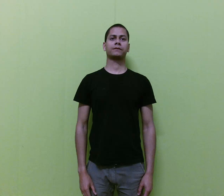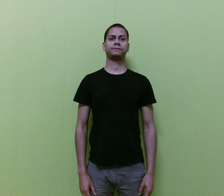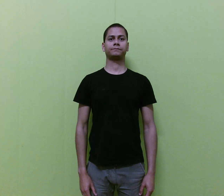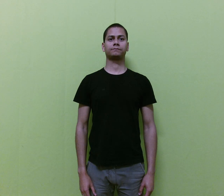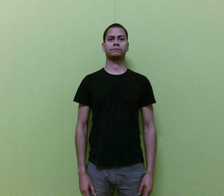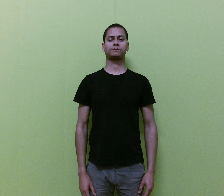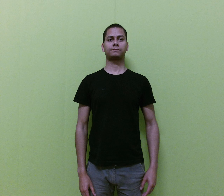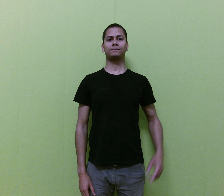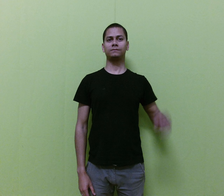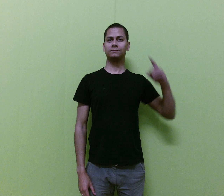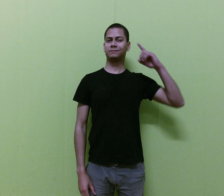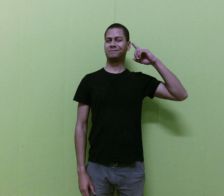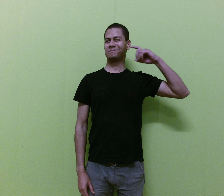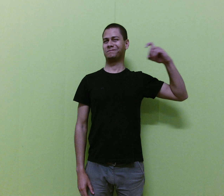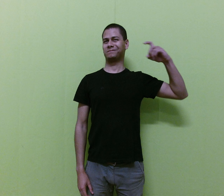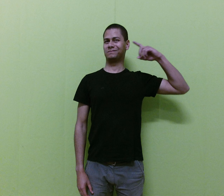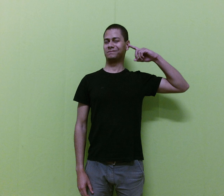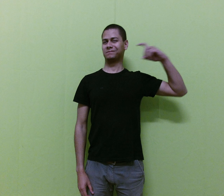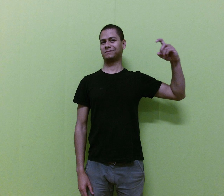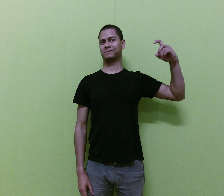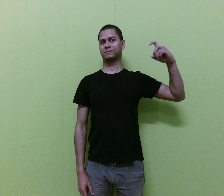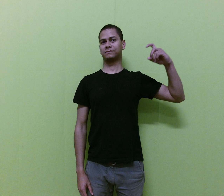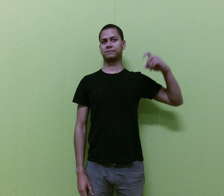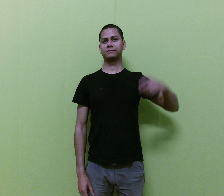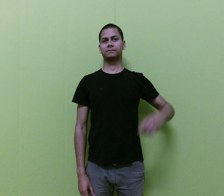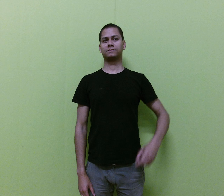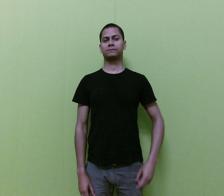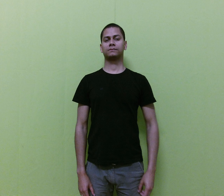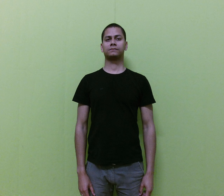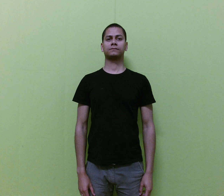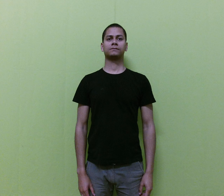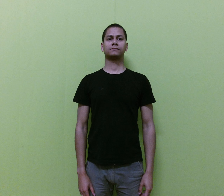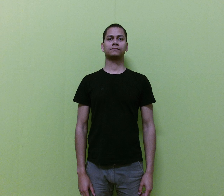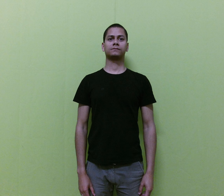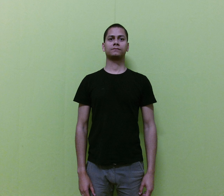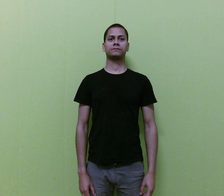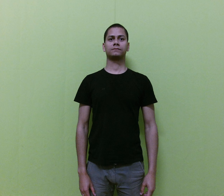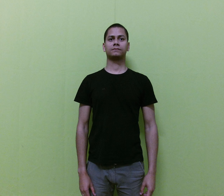barulho